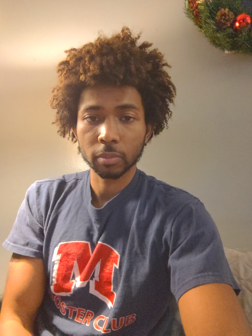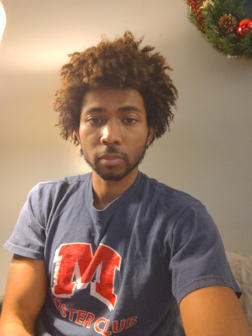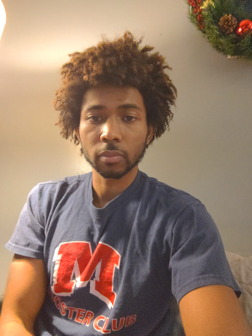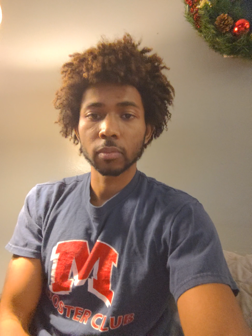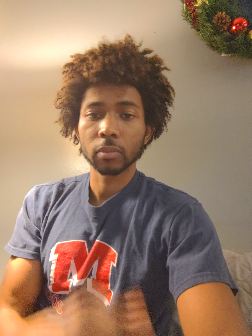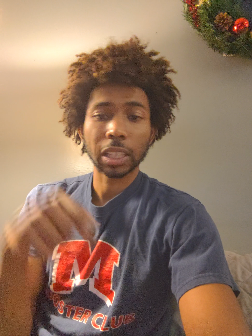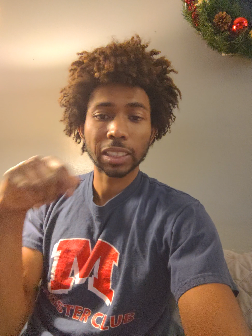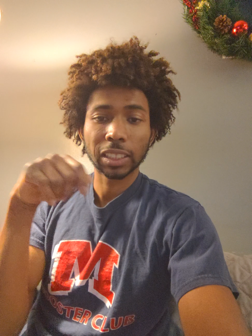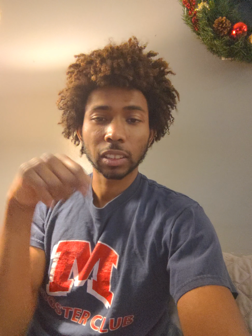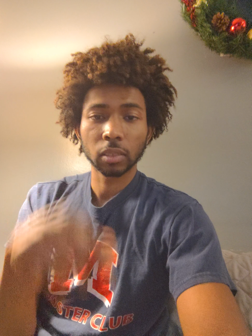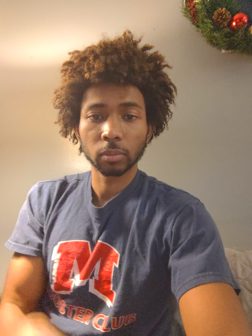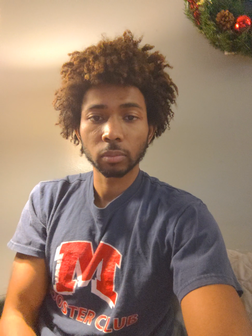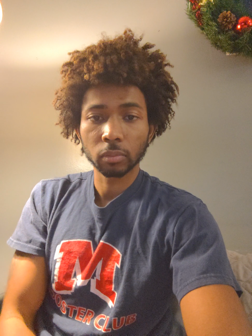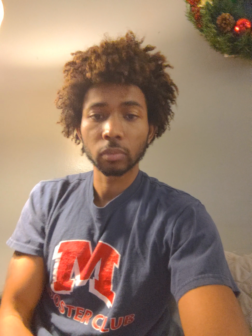toothbrush